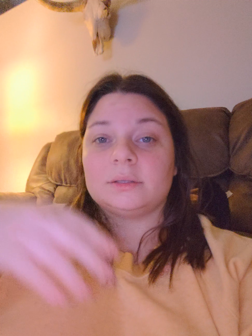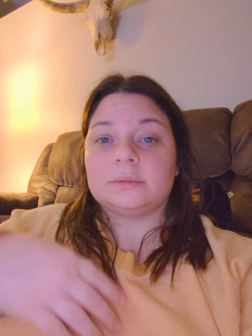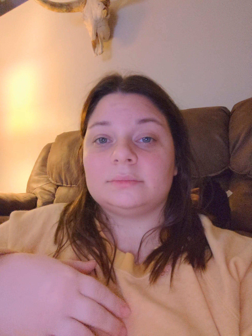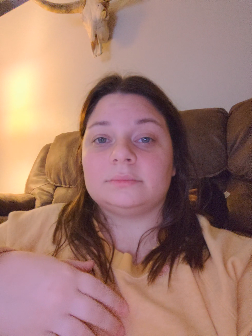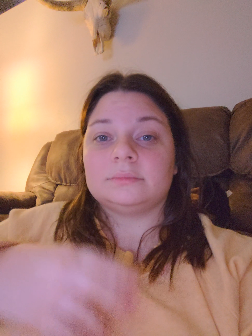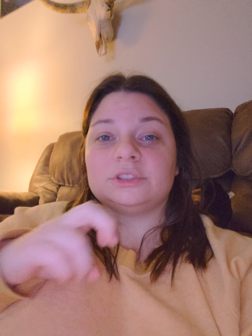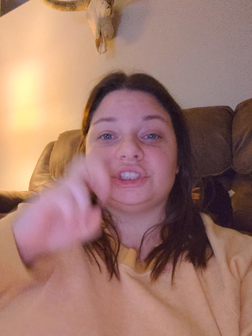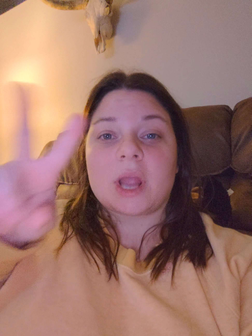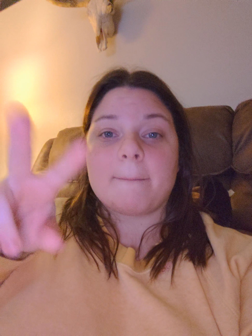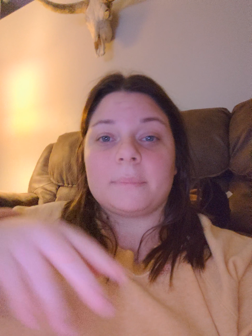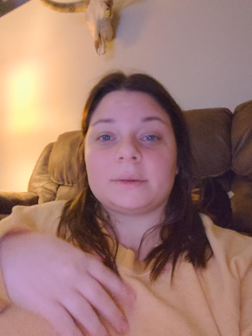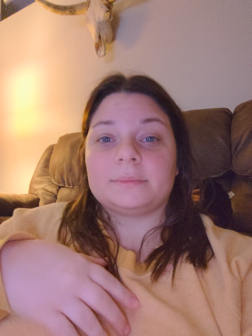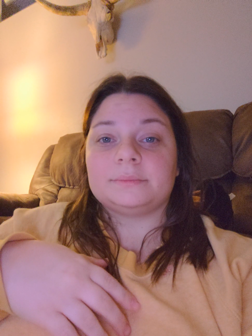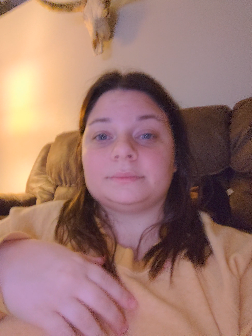jump